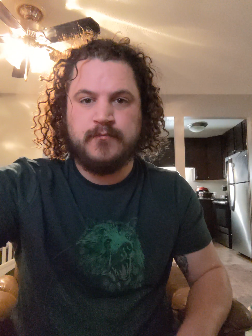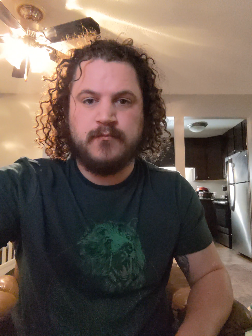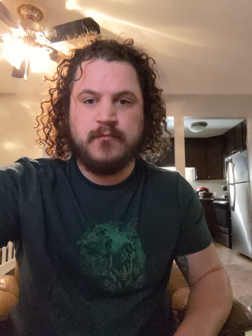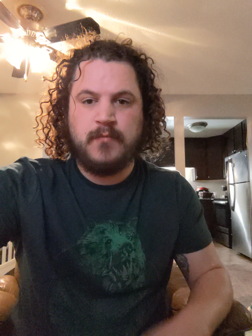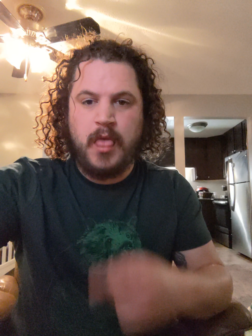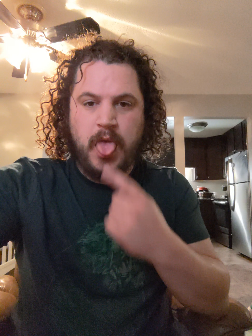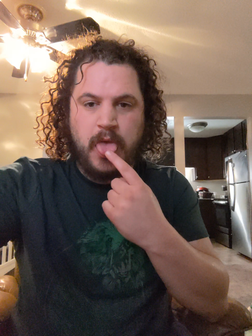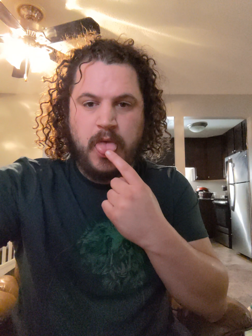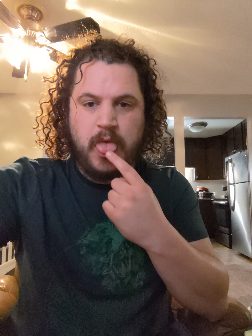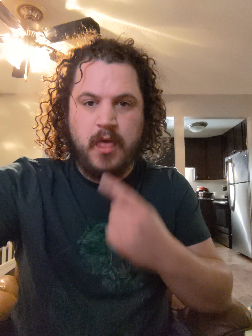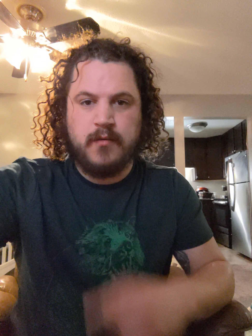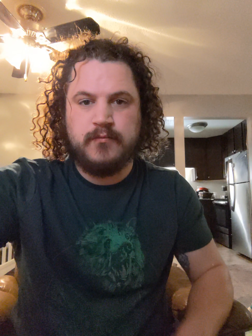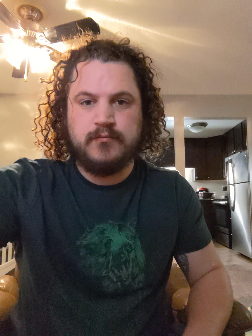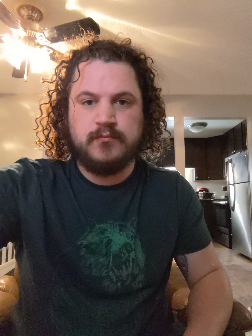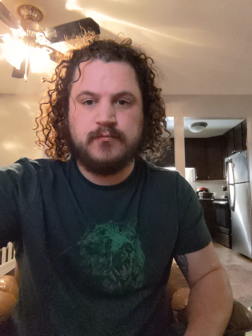tongue